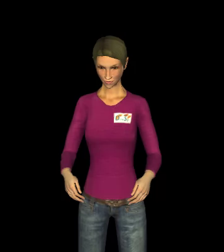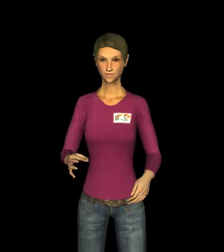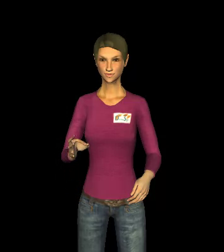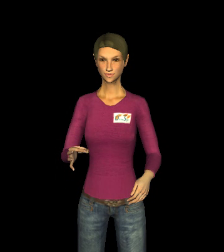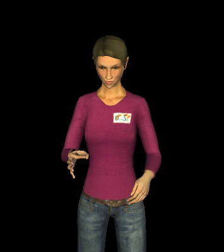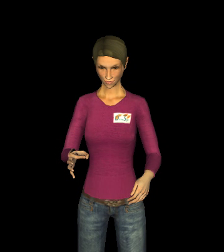نعم